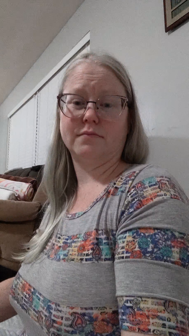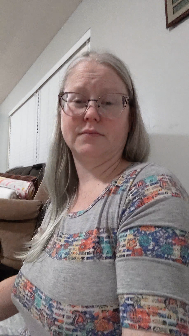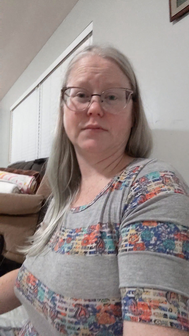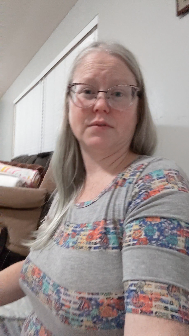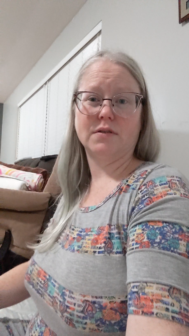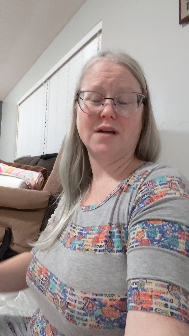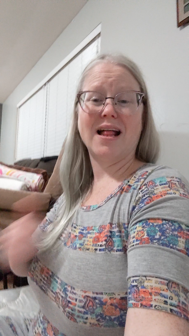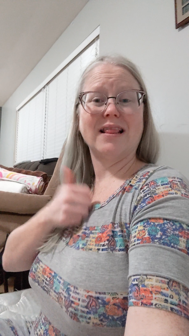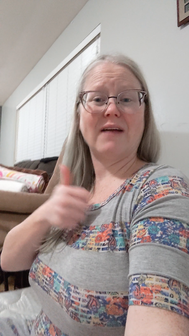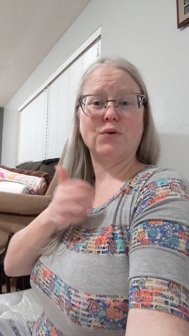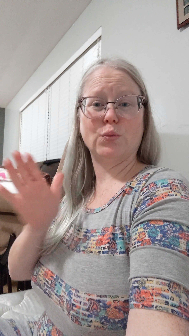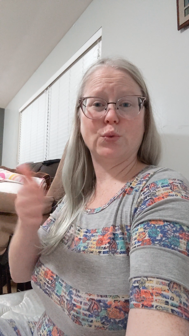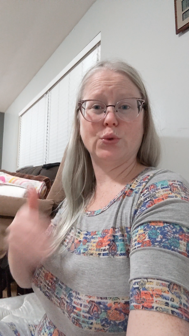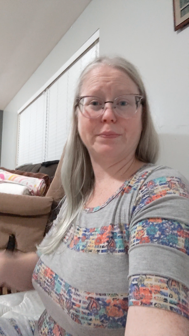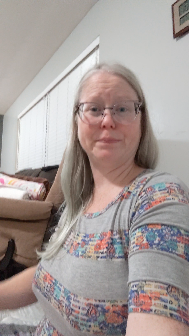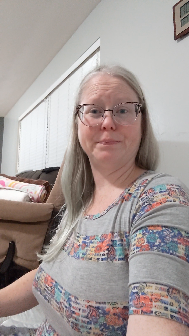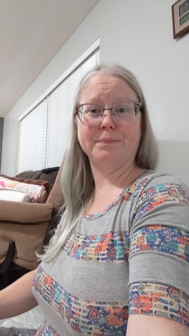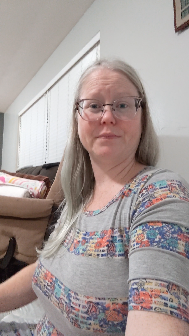living room